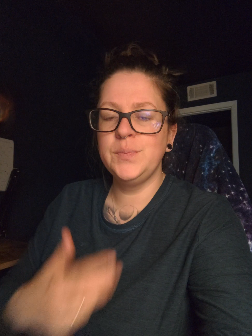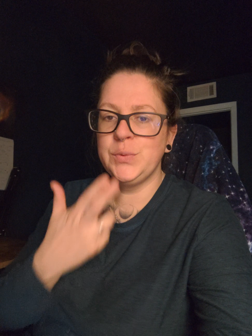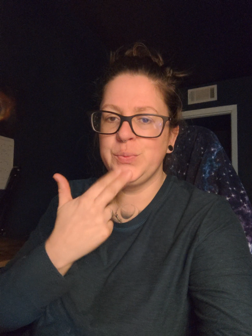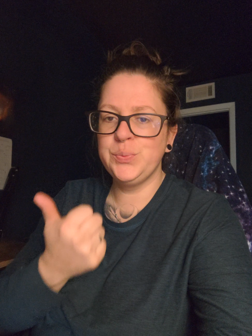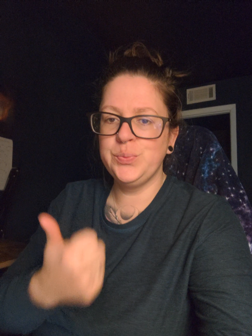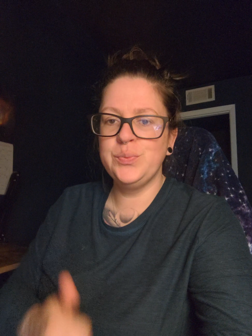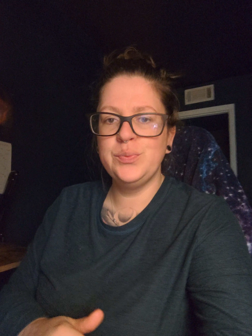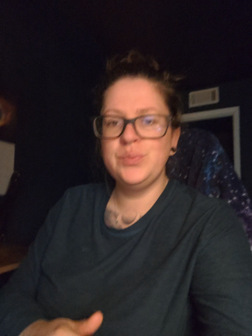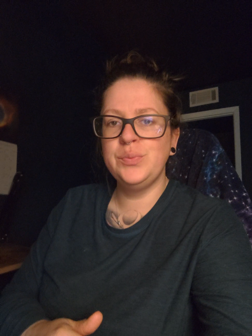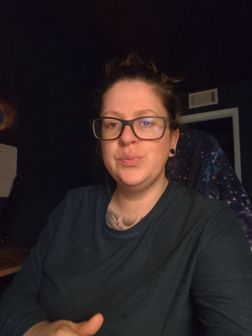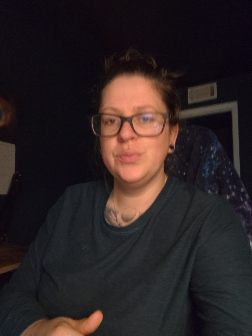cute